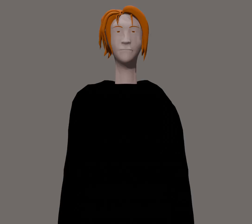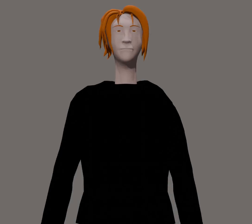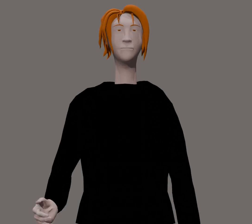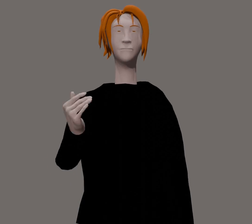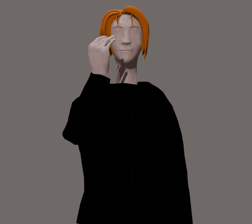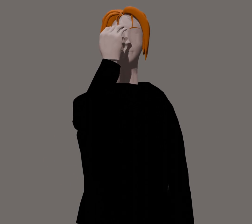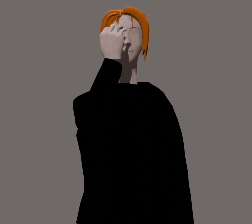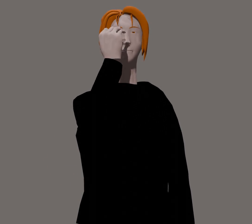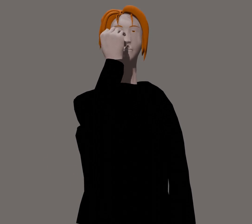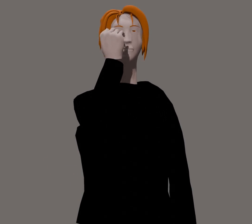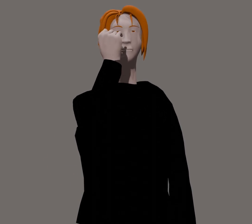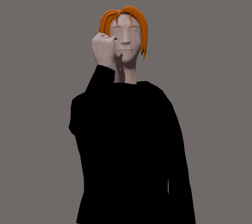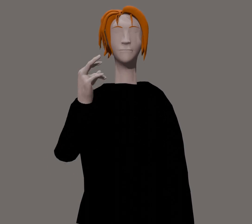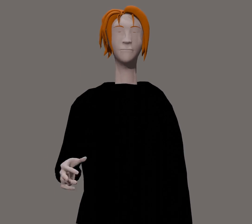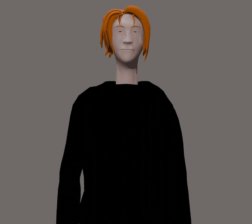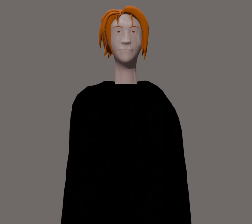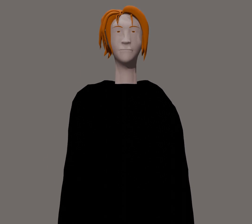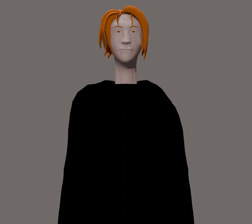Clown